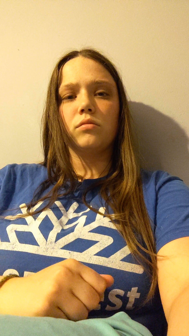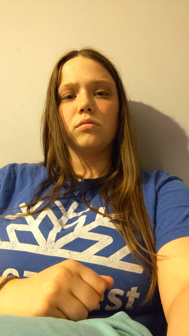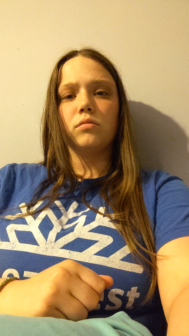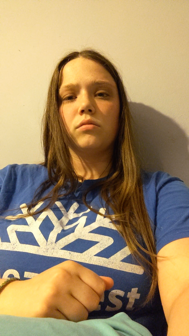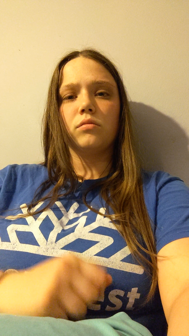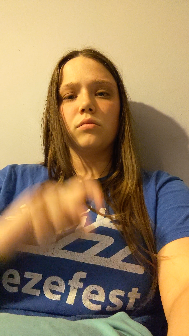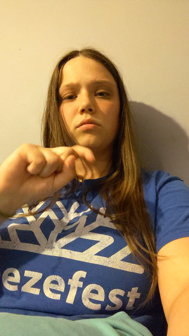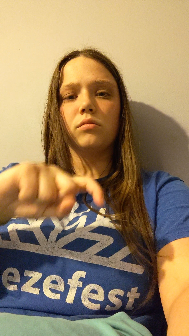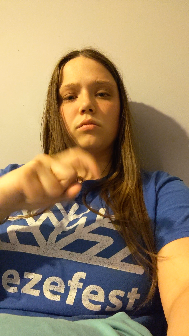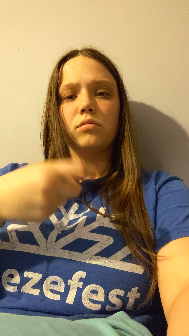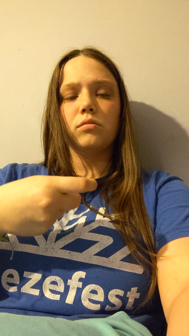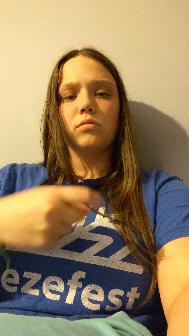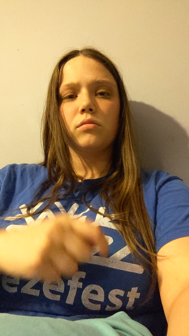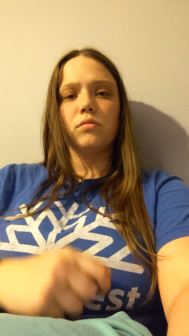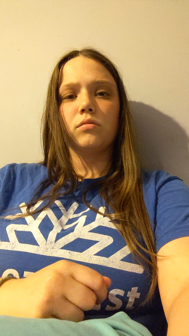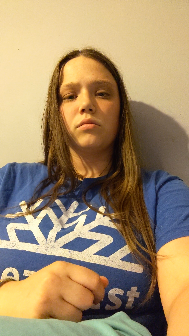friend